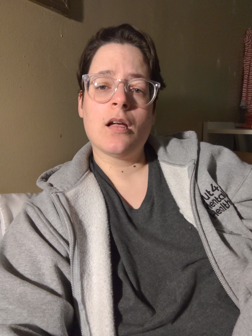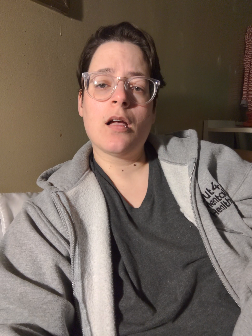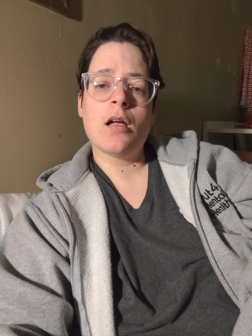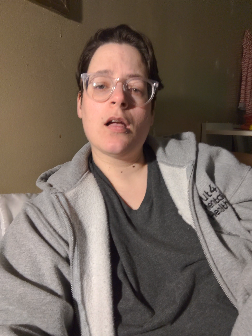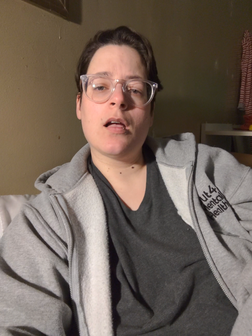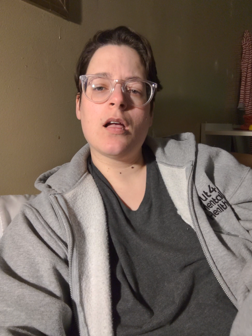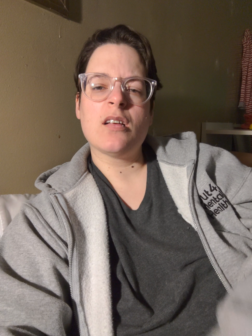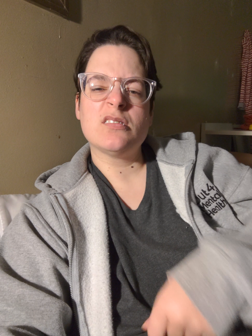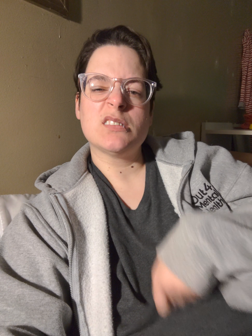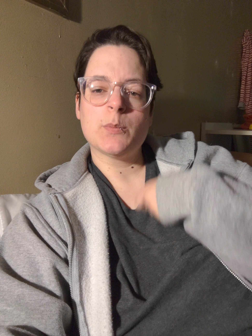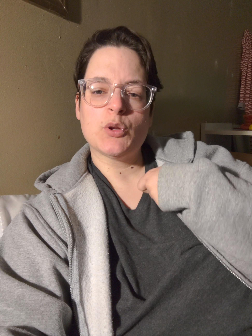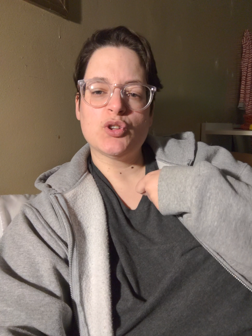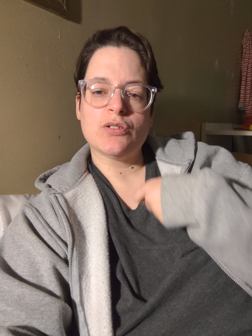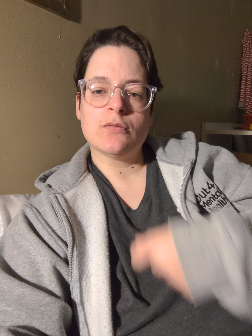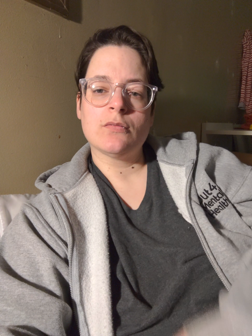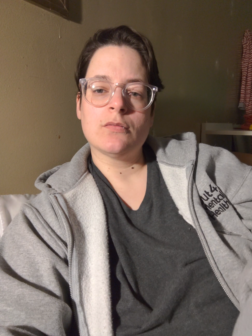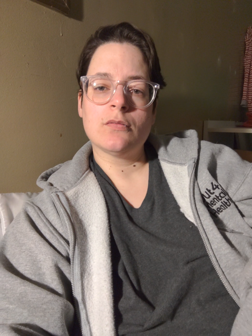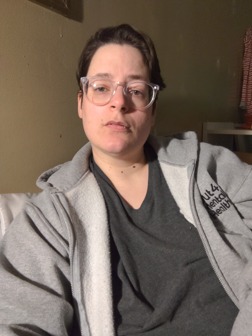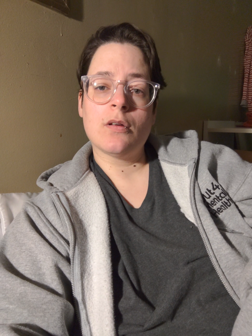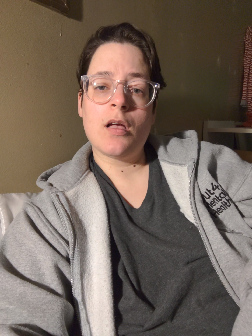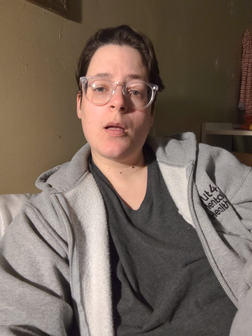zipper